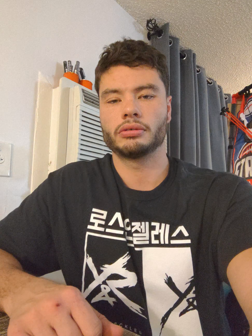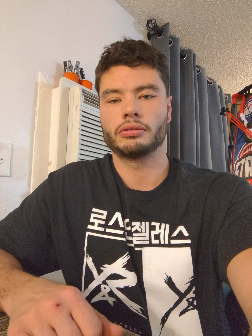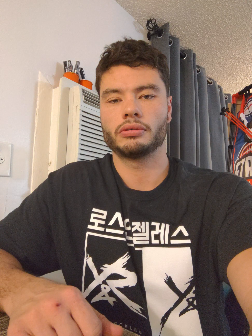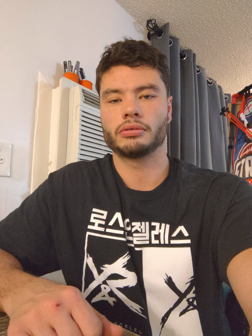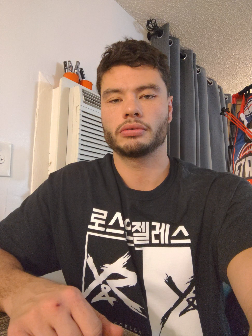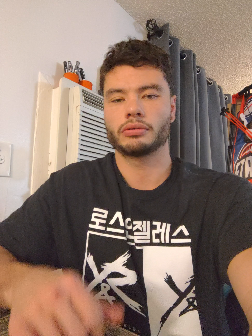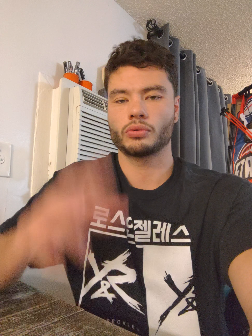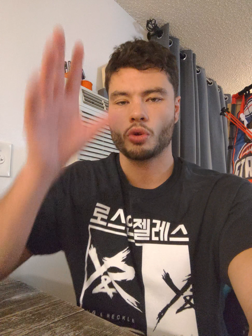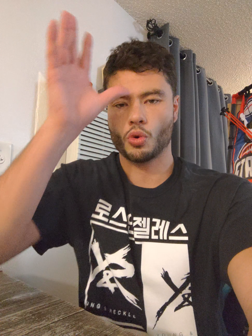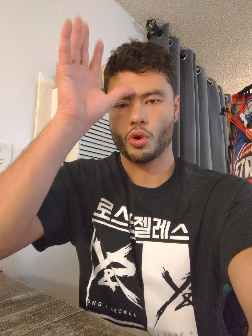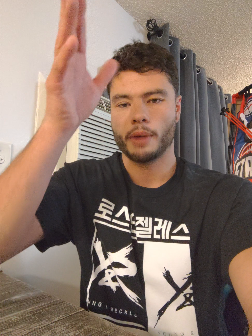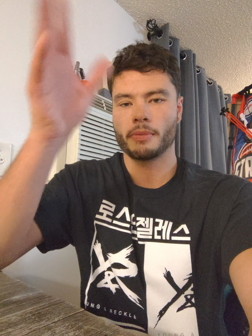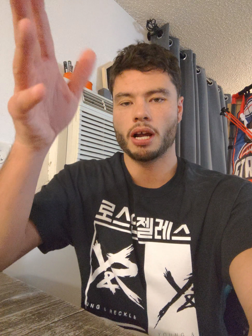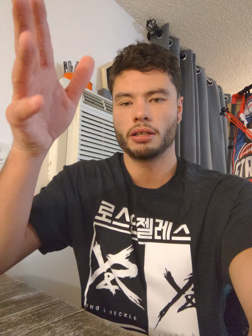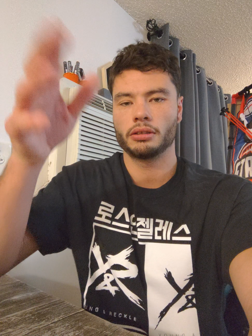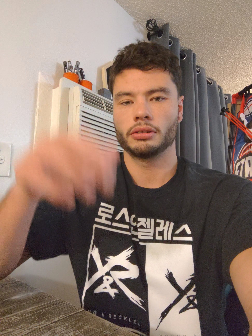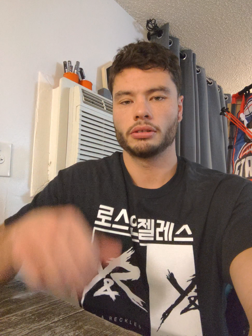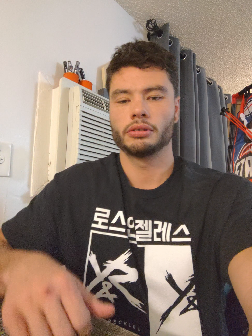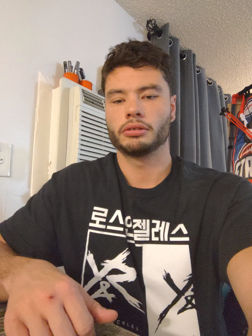grandpa